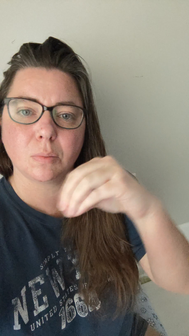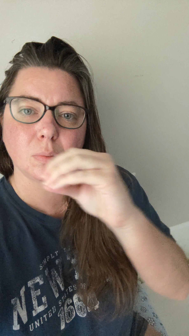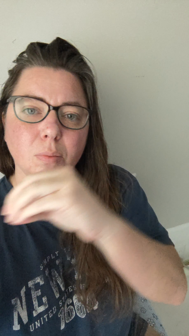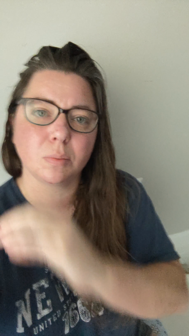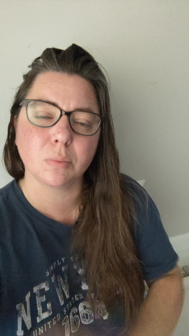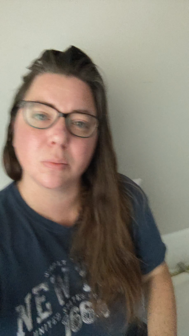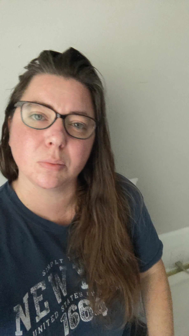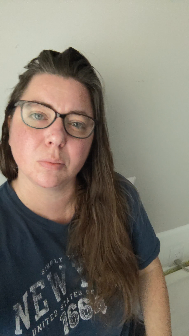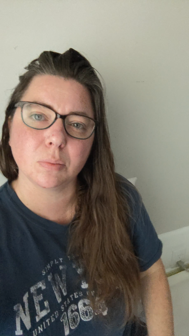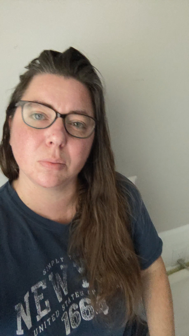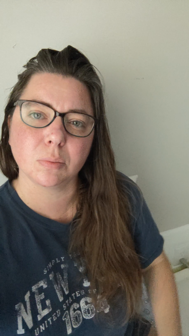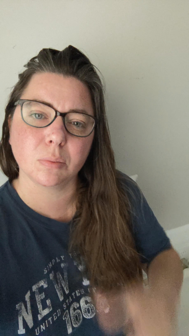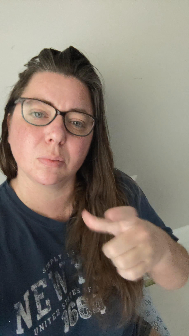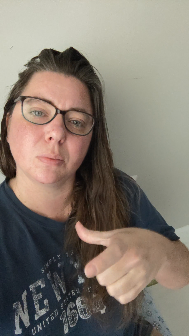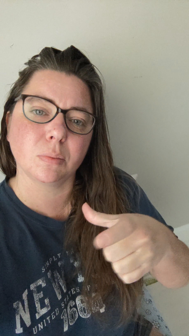plate